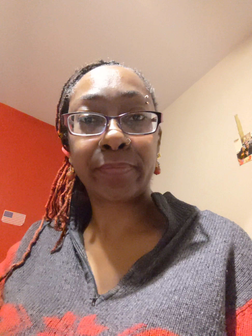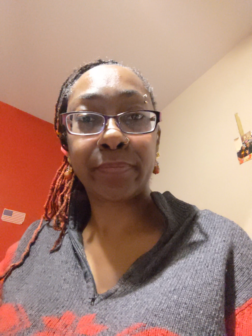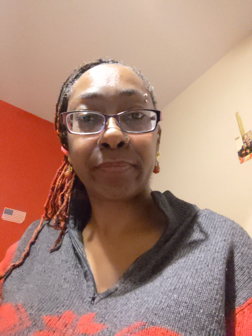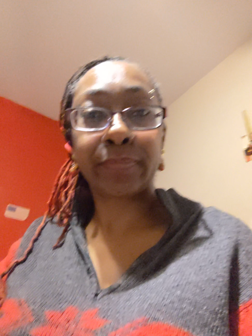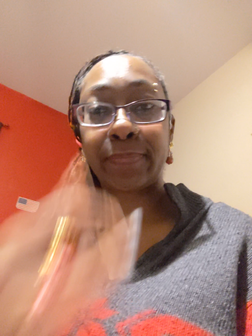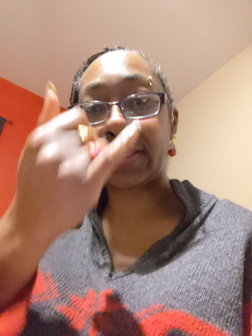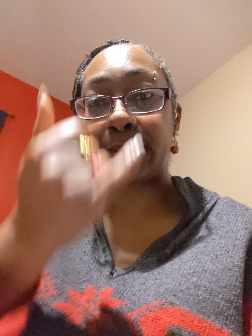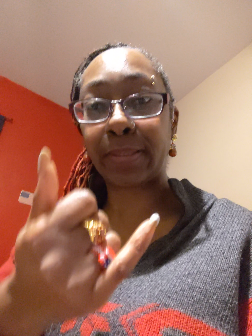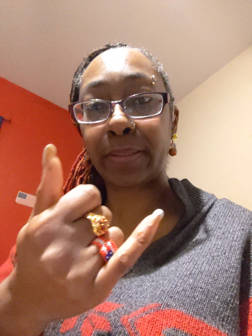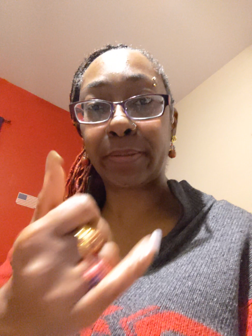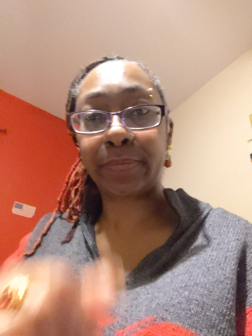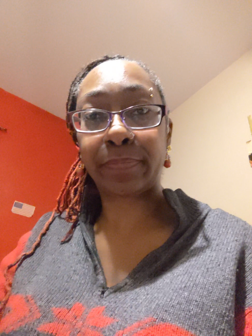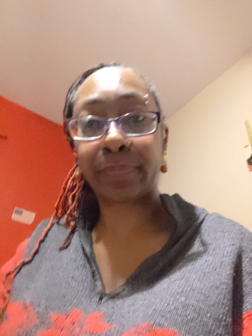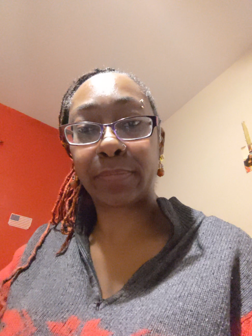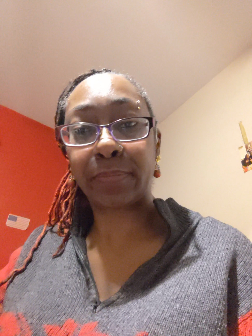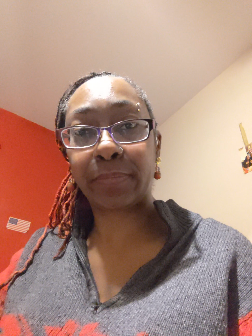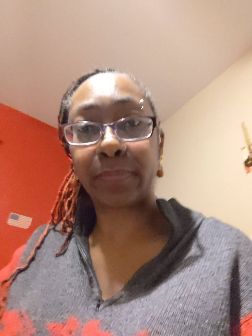now